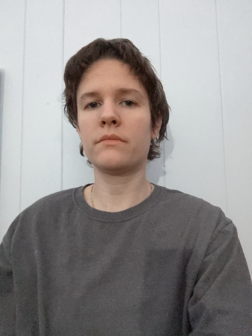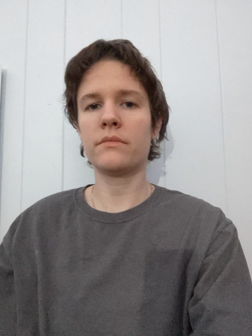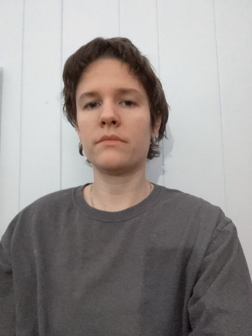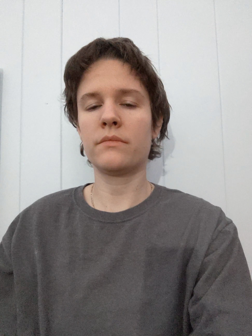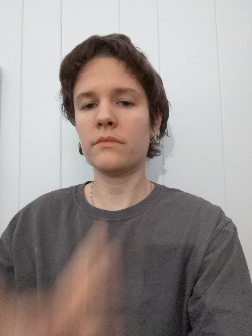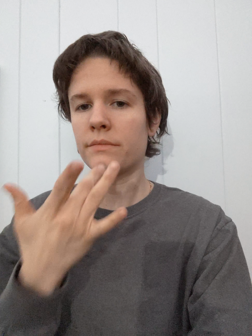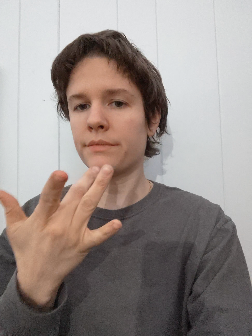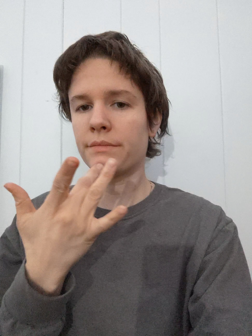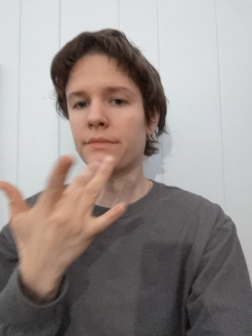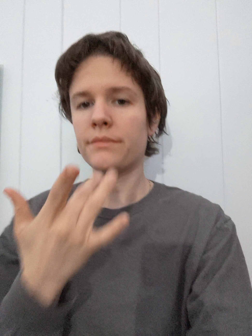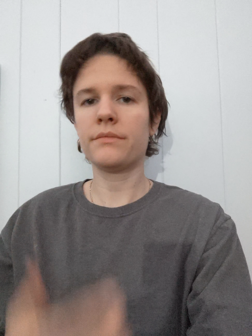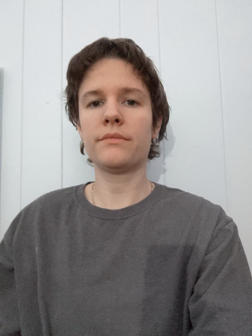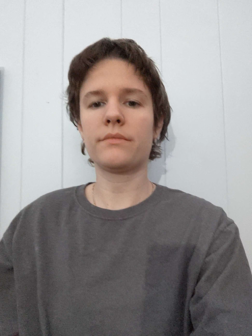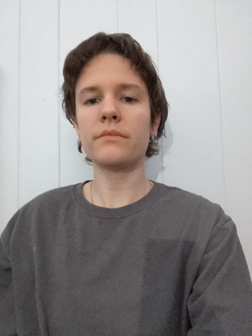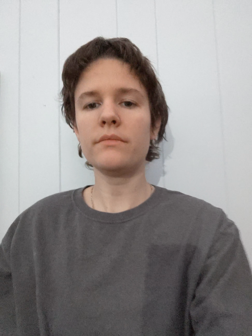taste